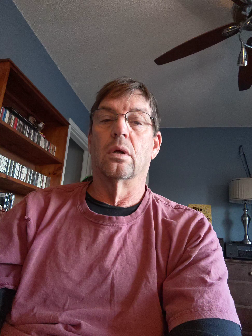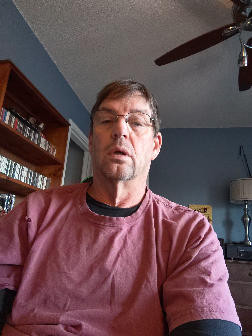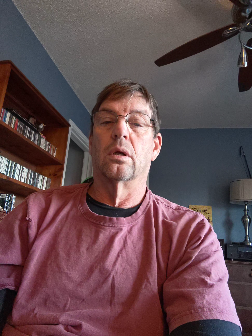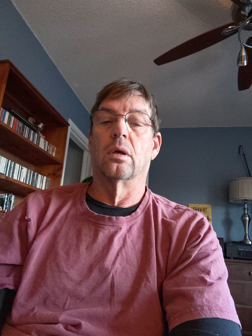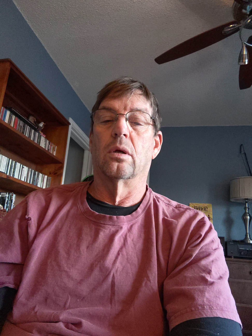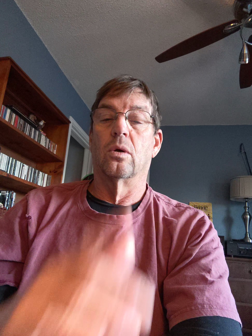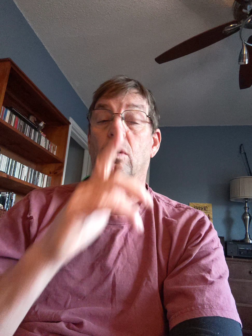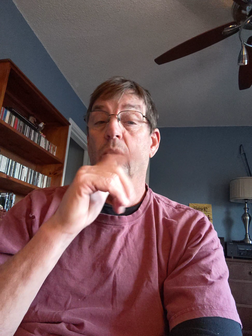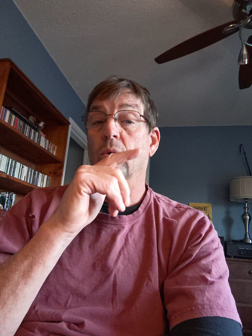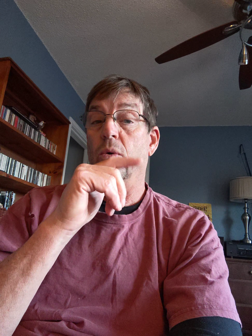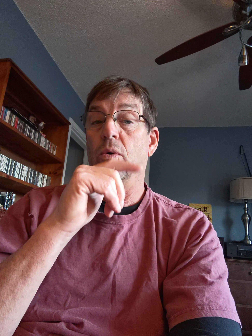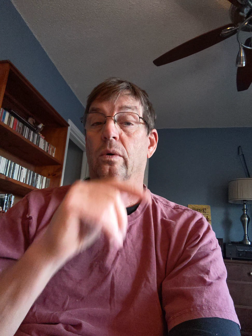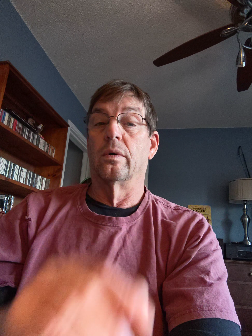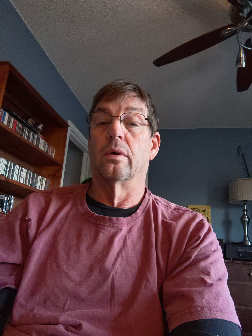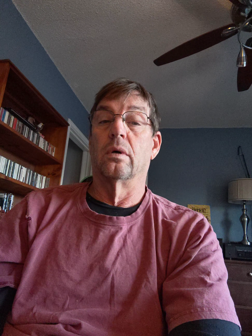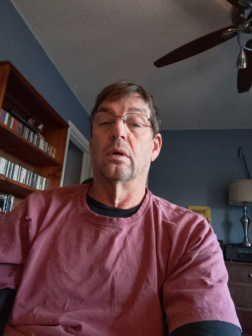who